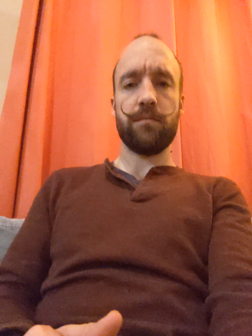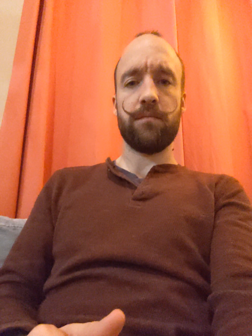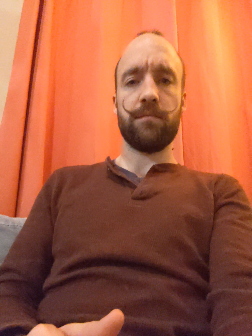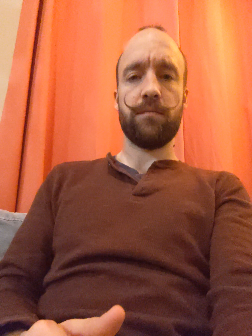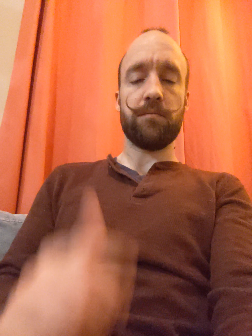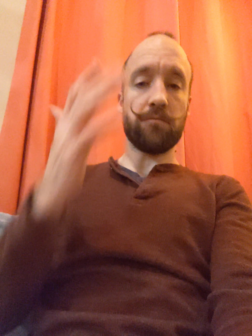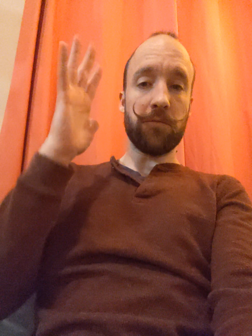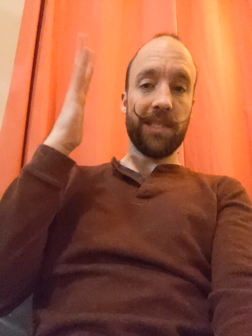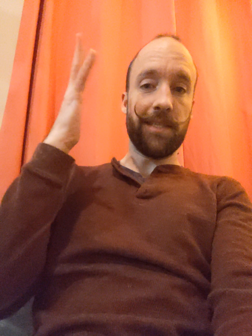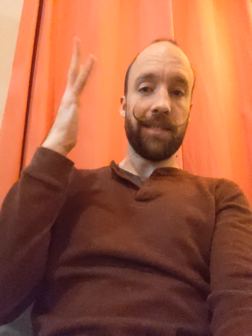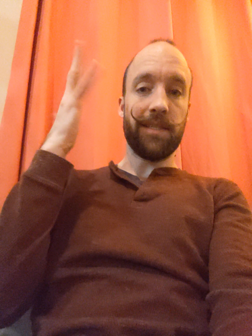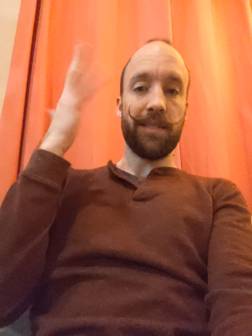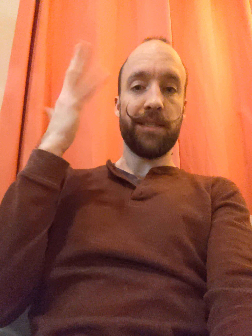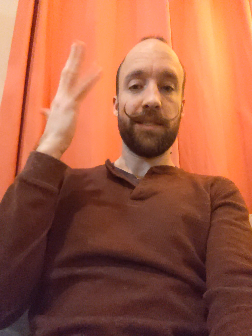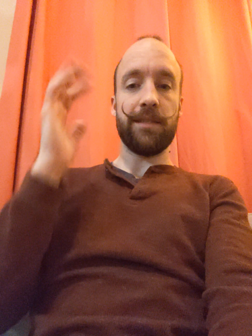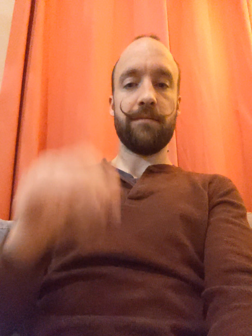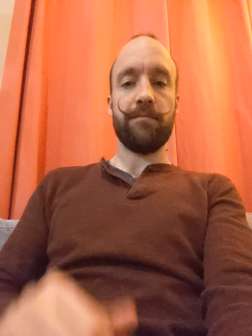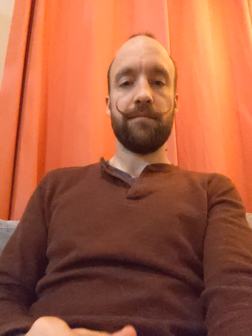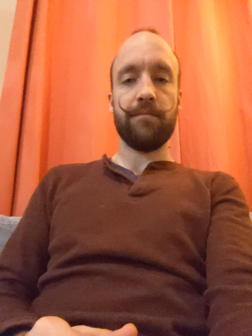tree